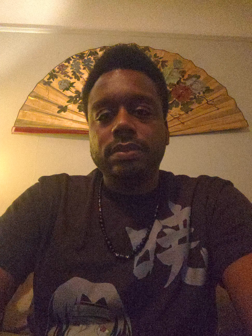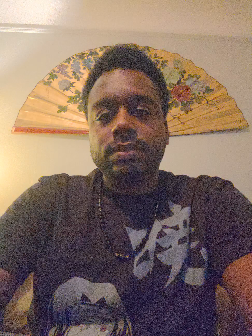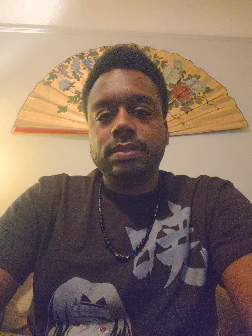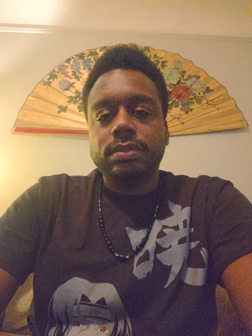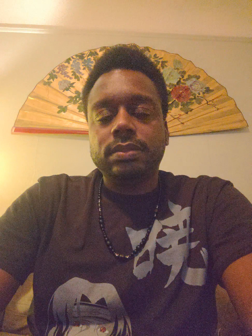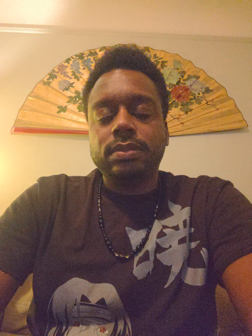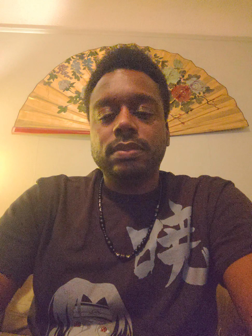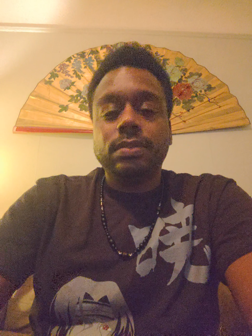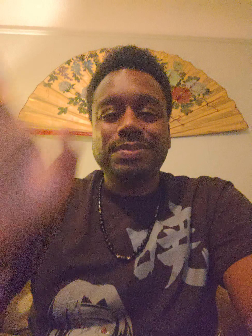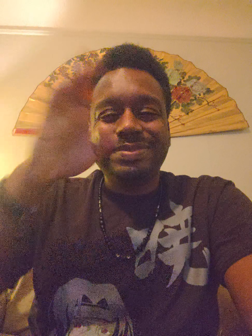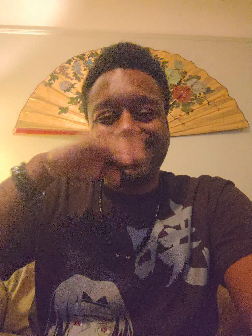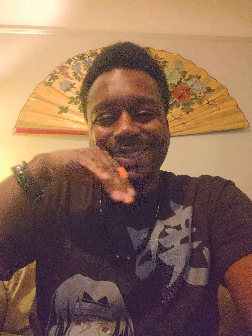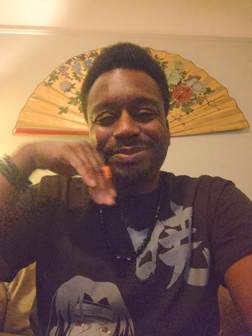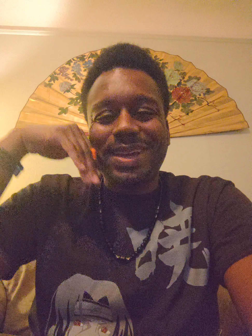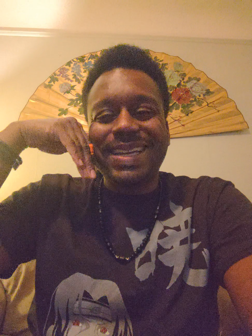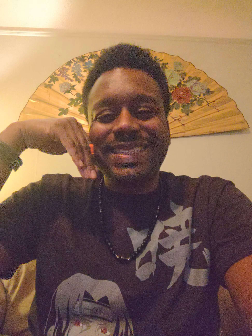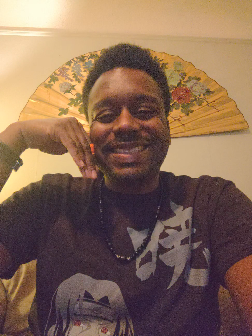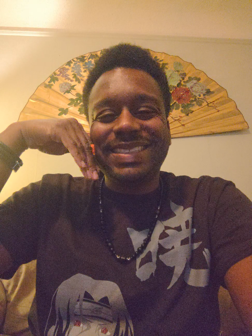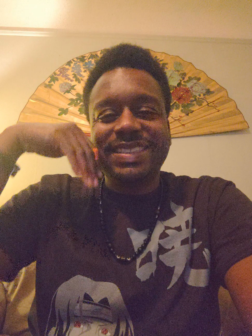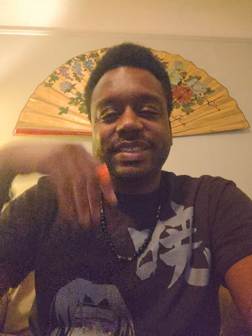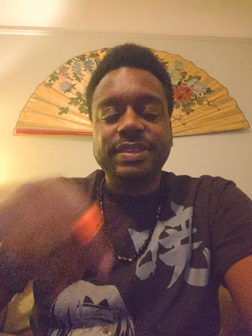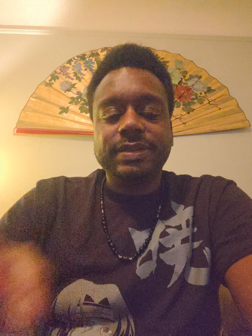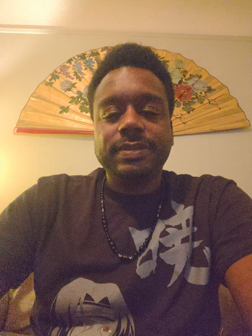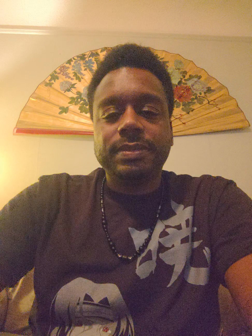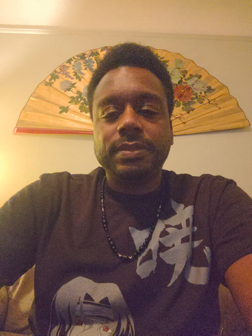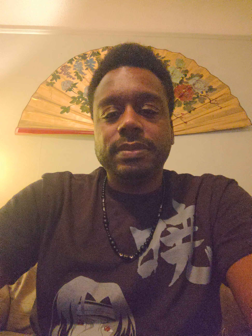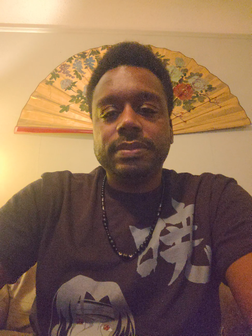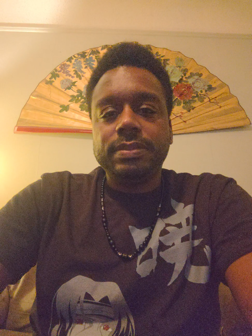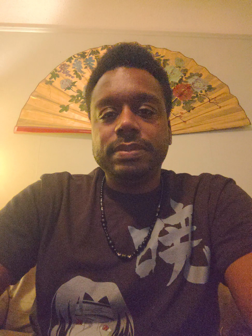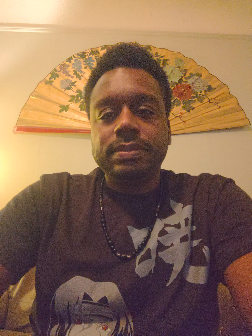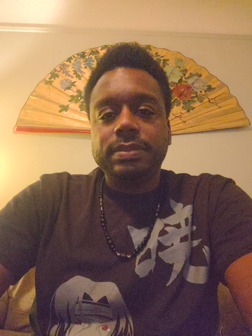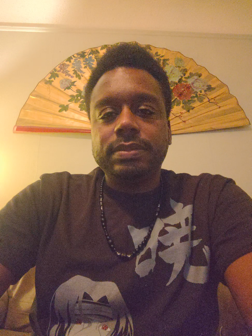smile